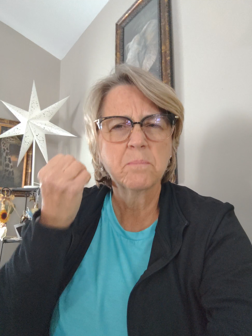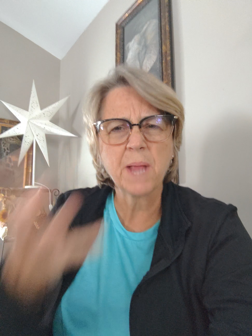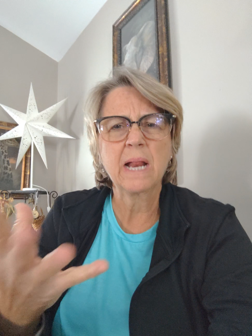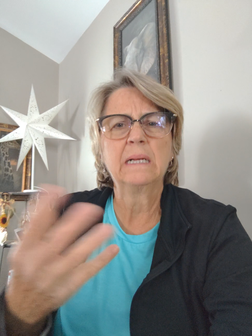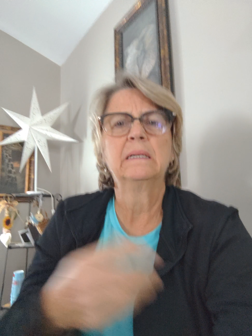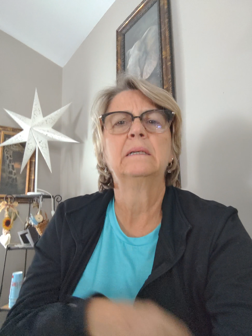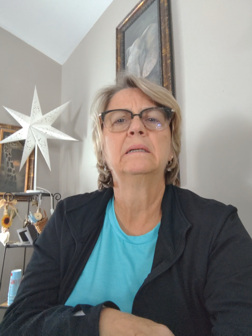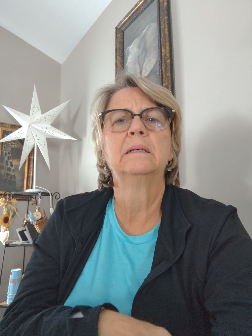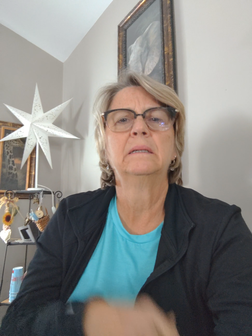many